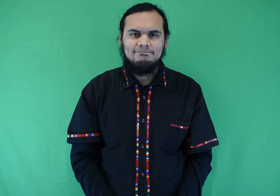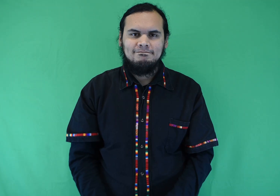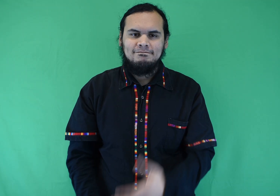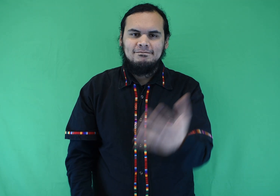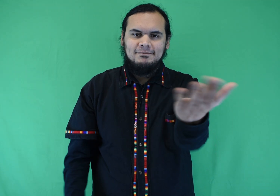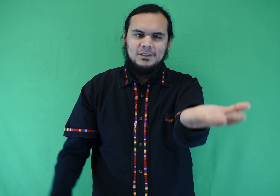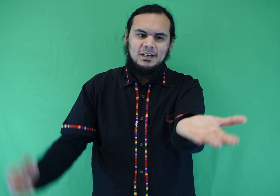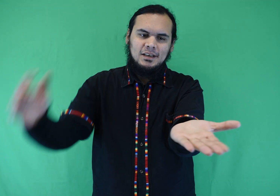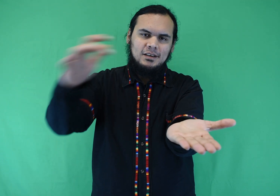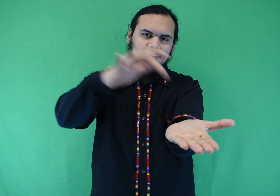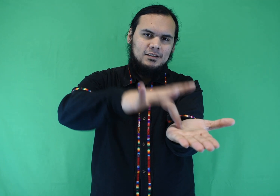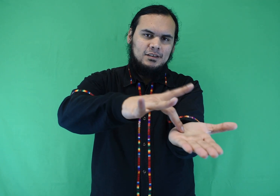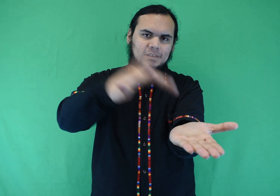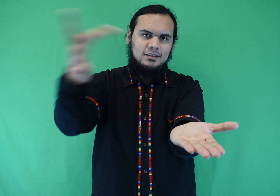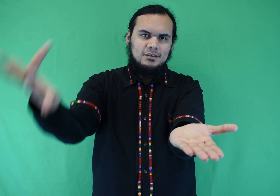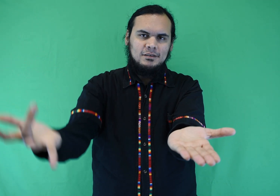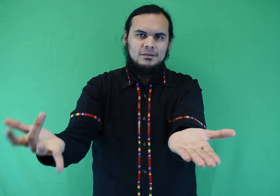gracias